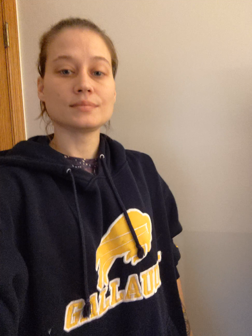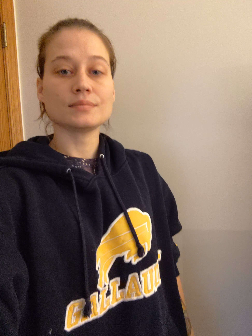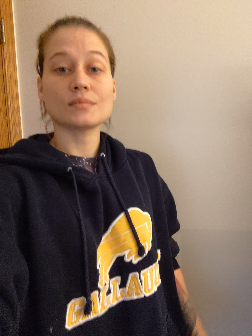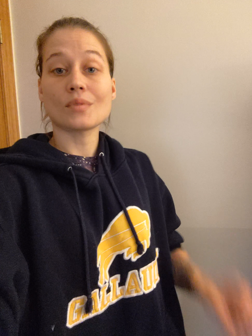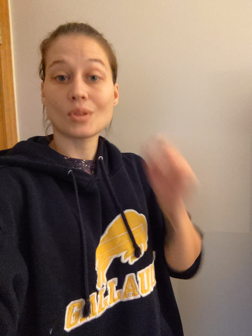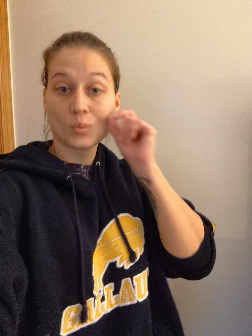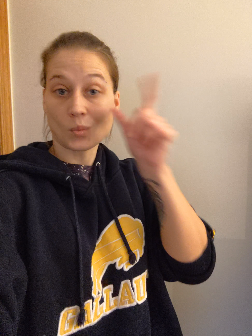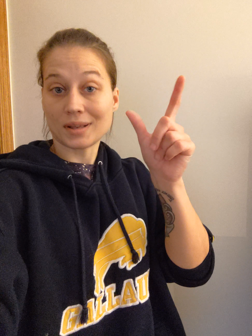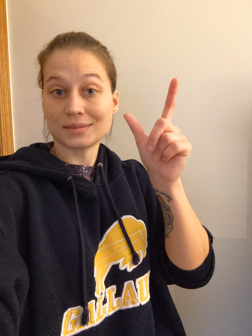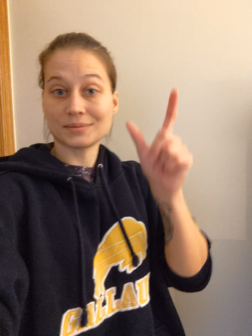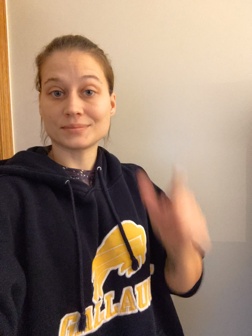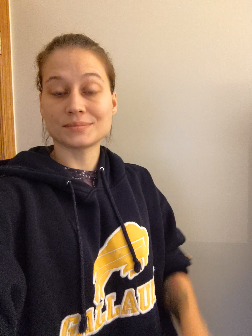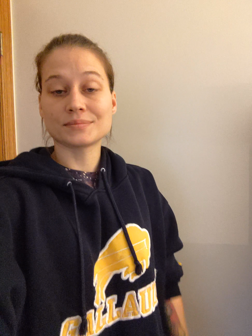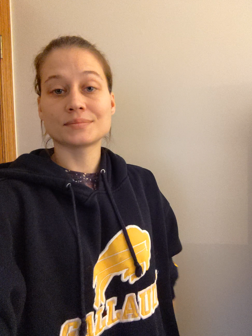wake